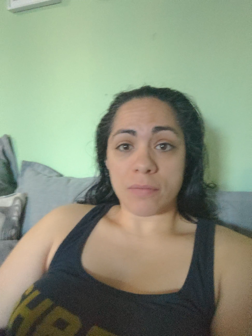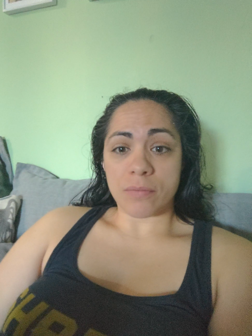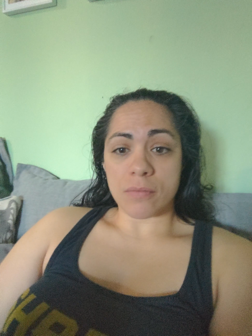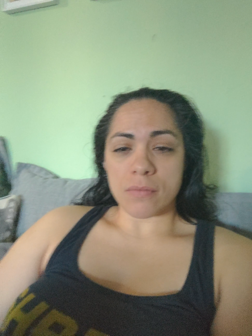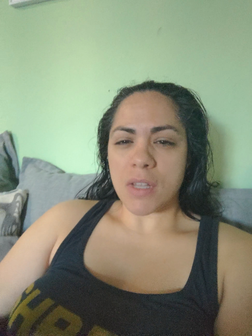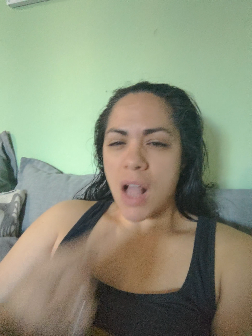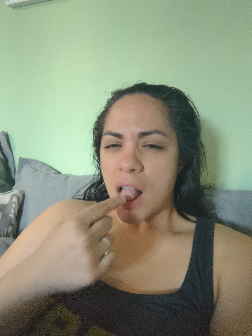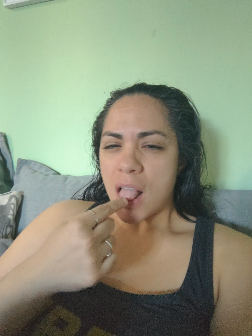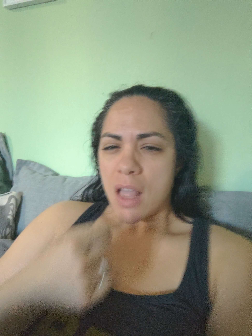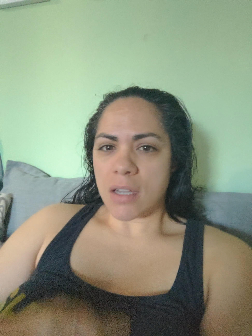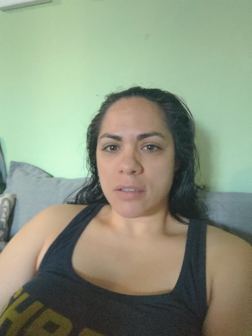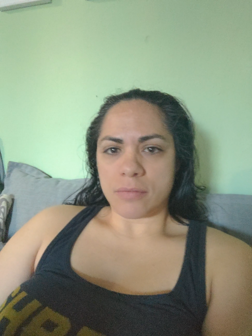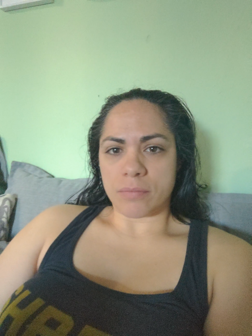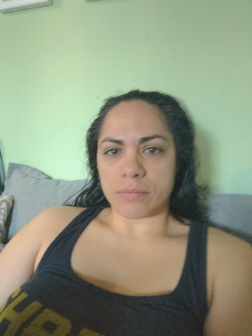tongue